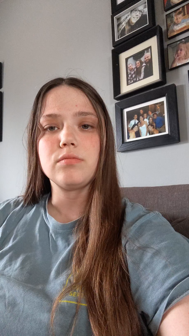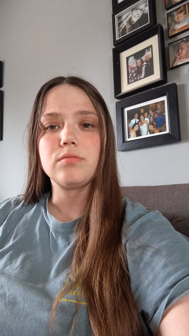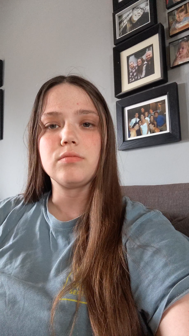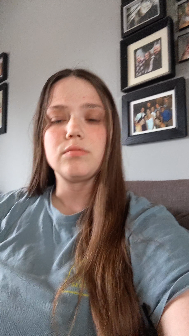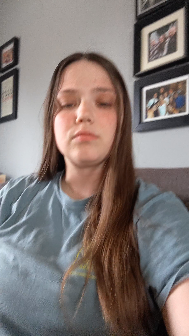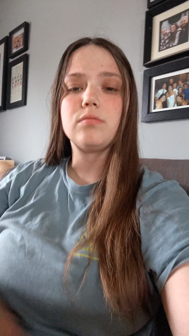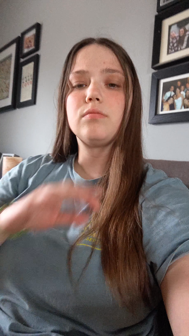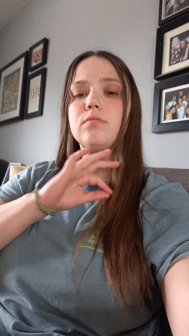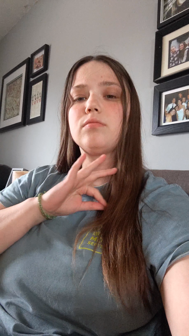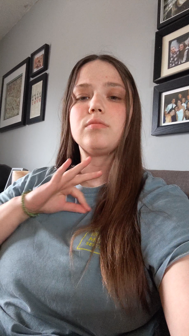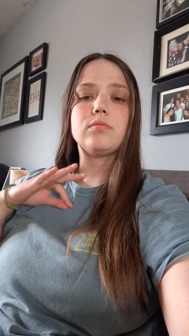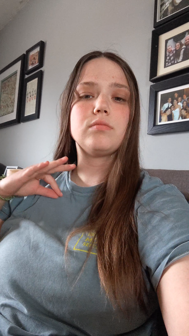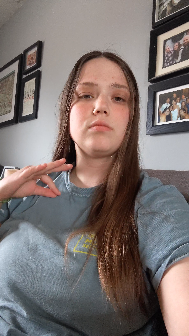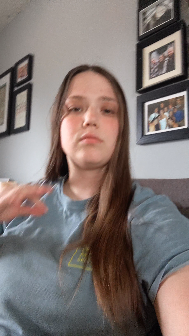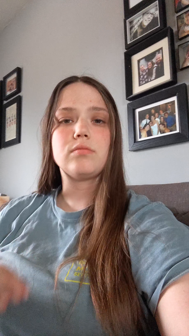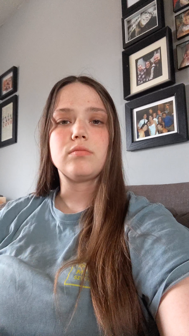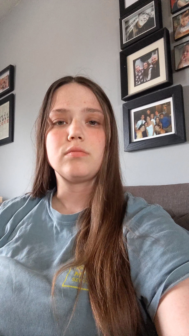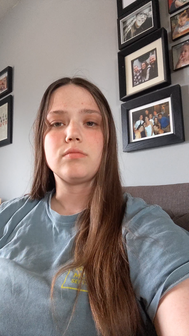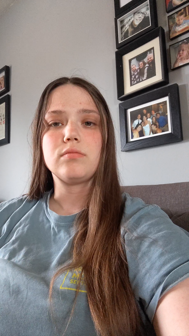beads